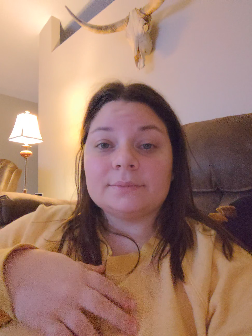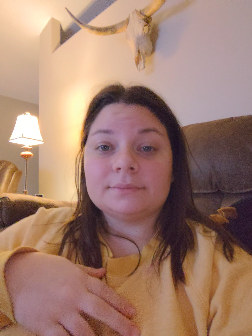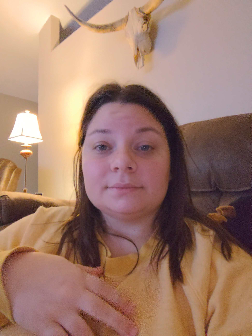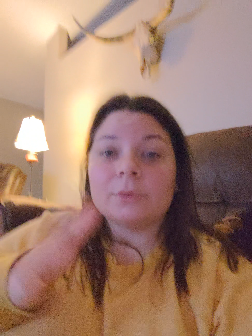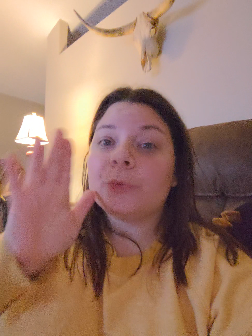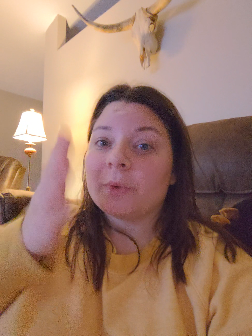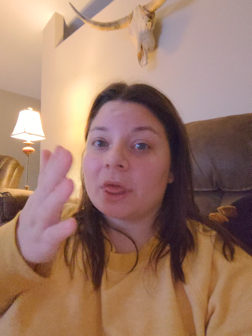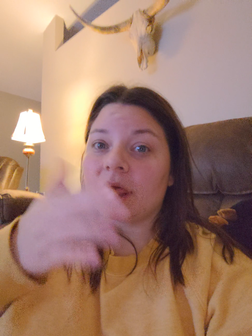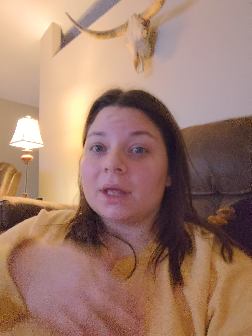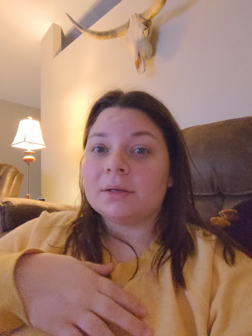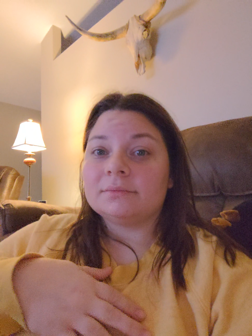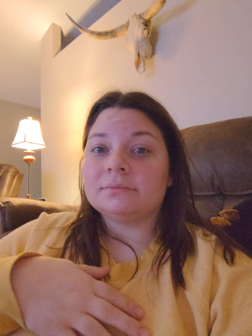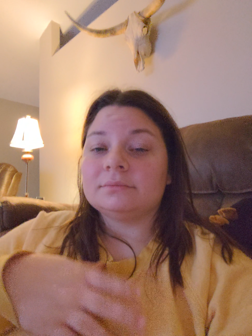will